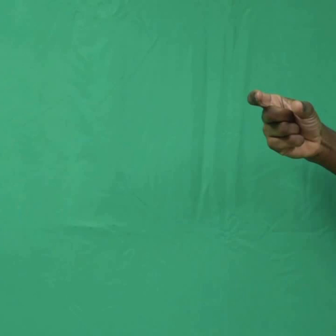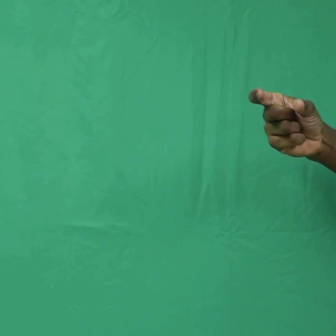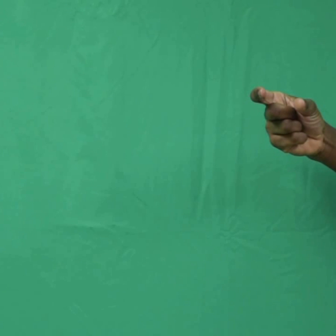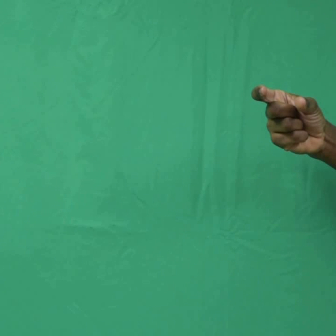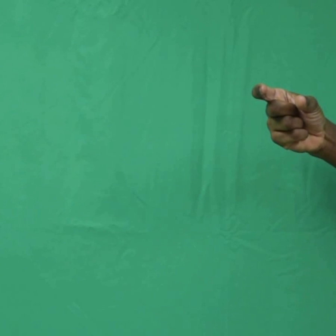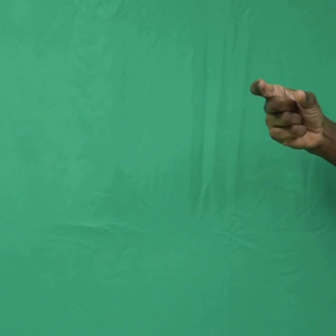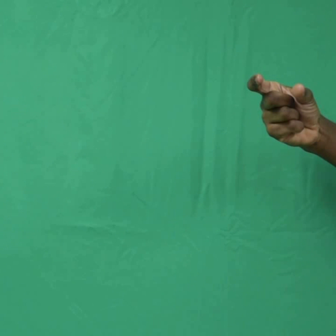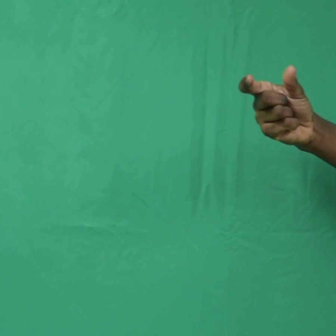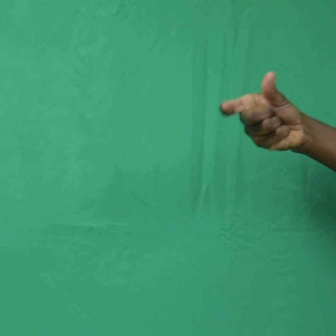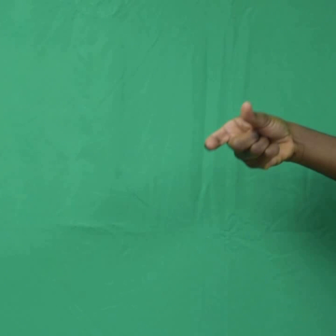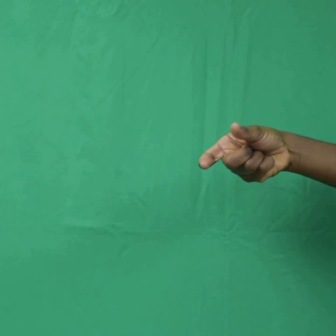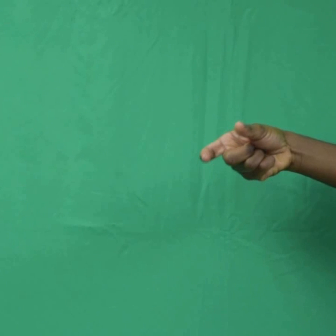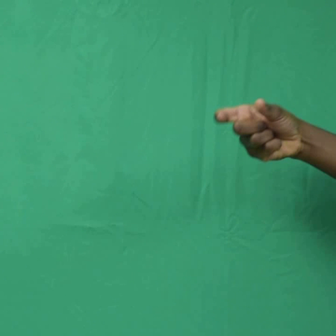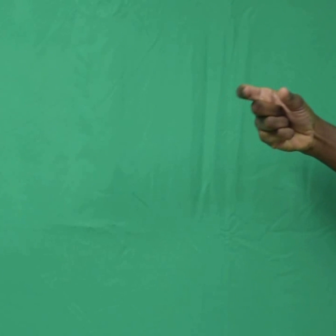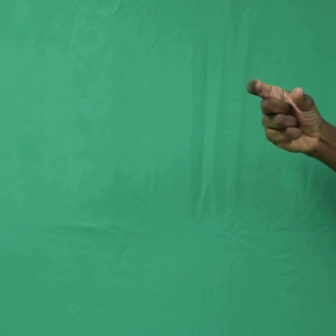Q